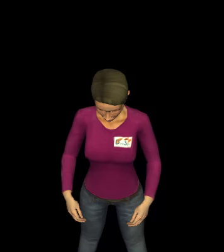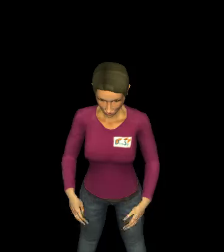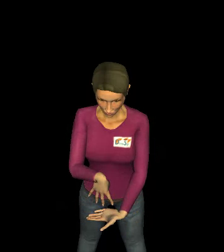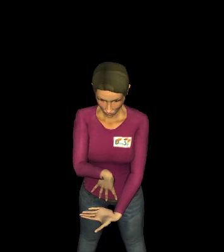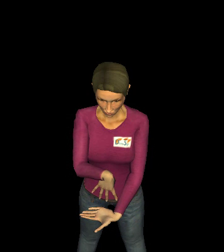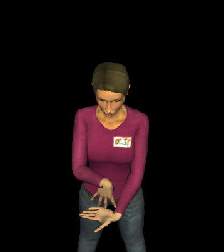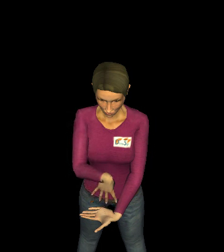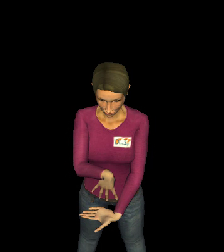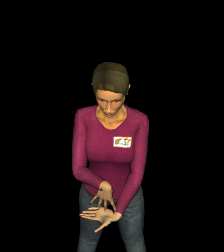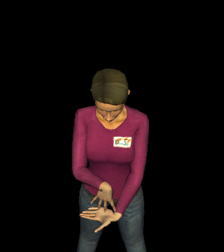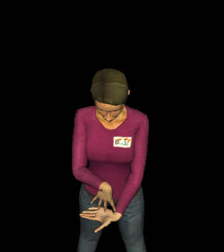أثينا